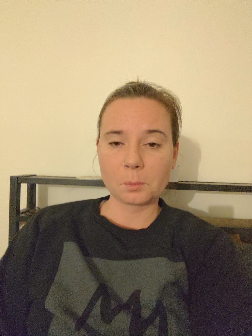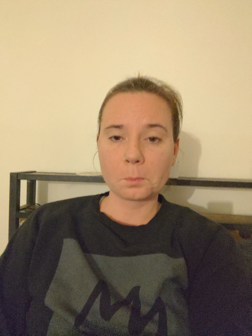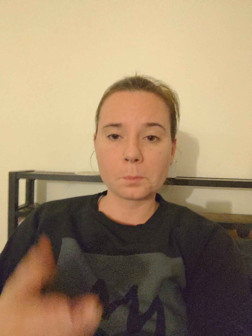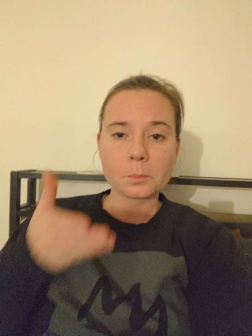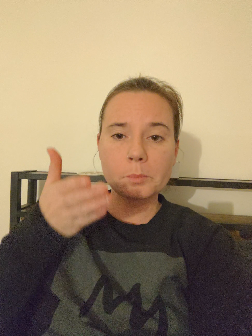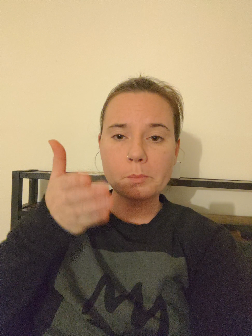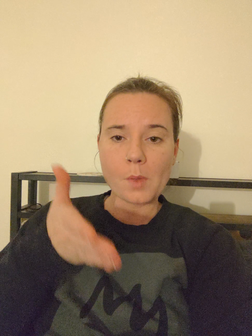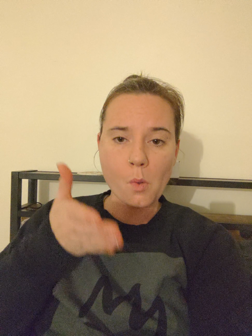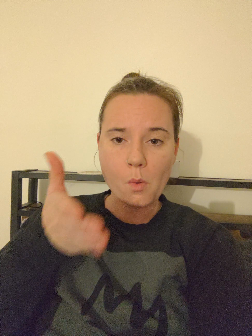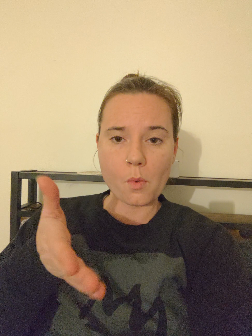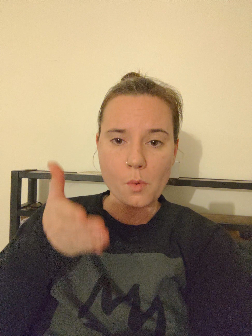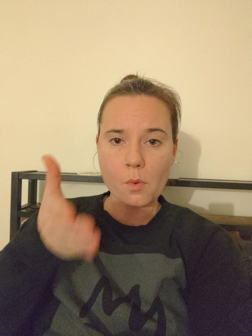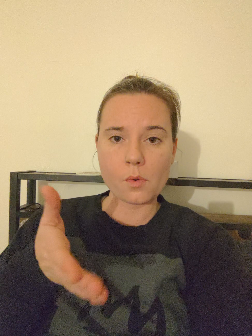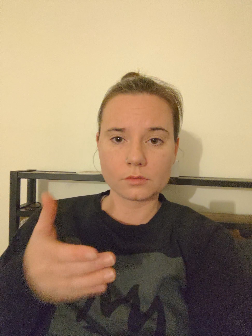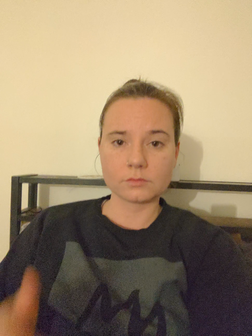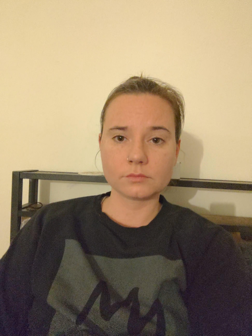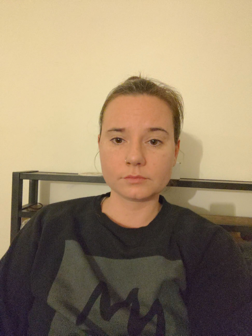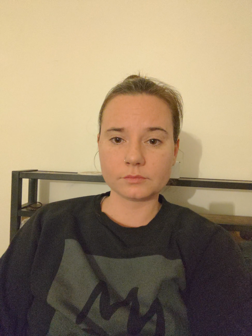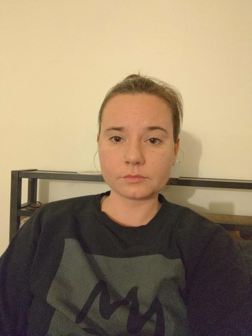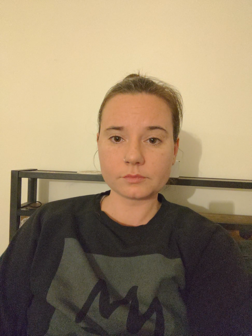boat